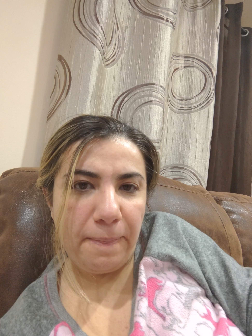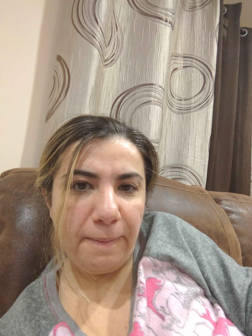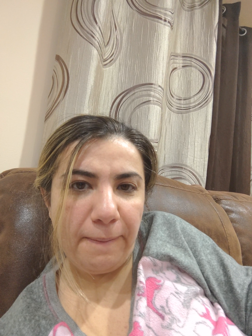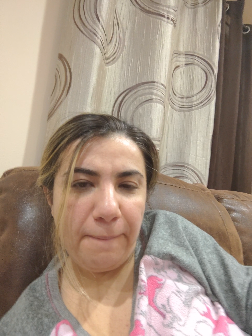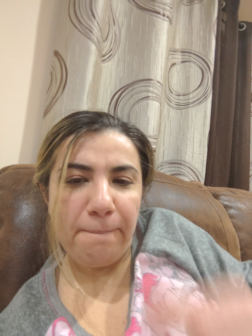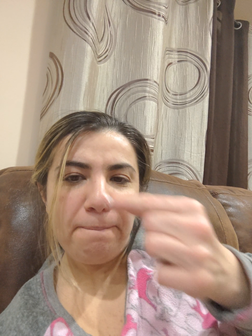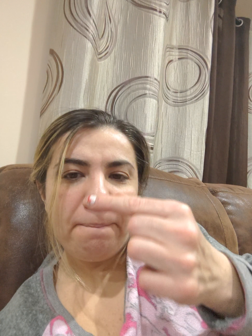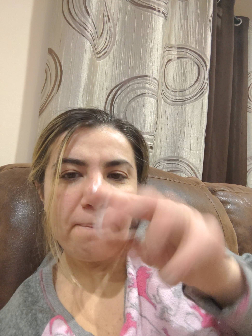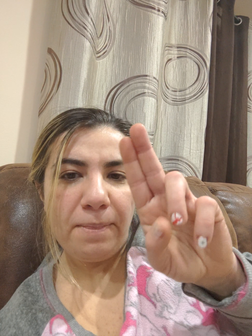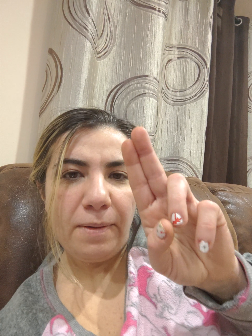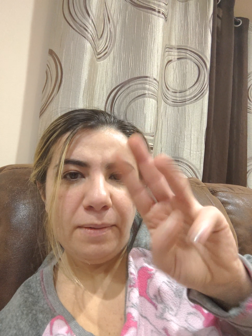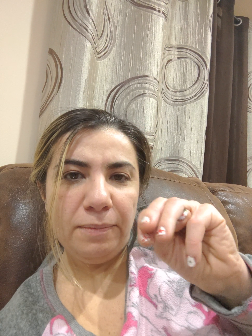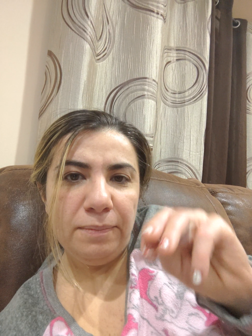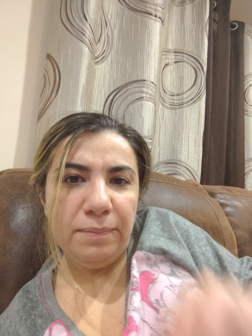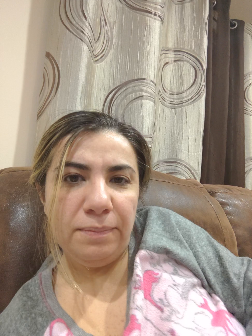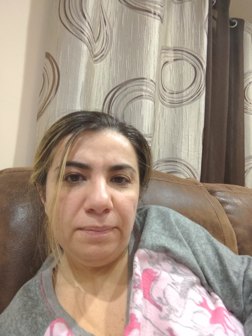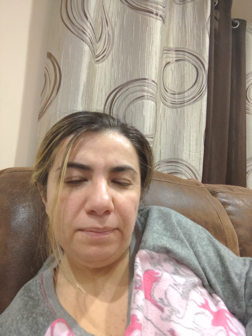gum